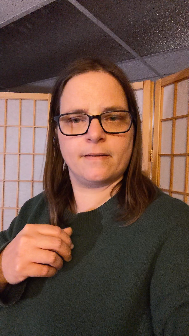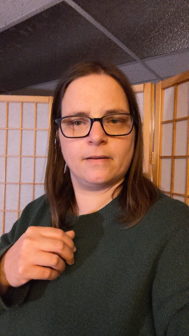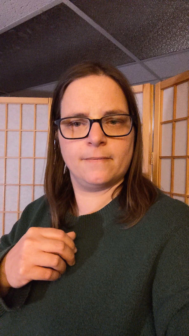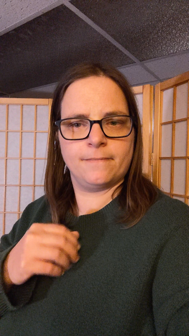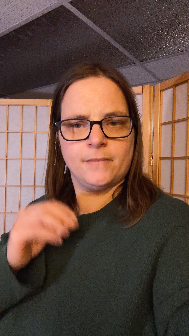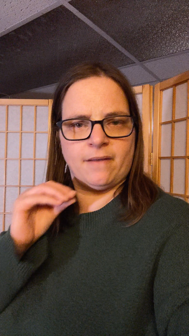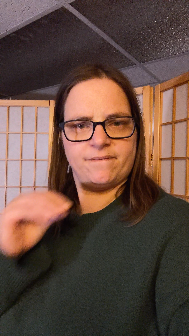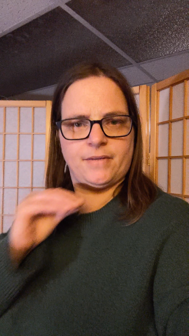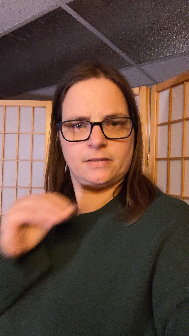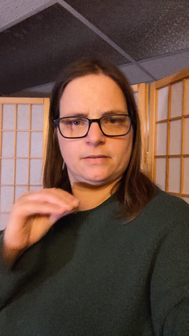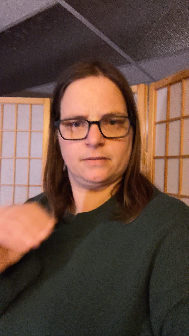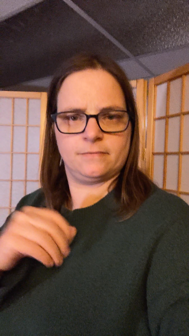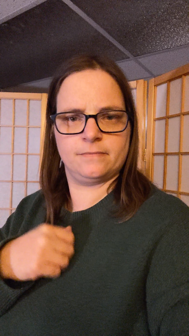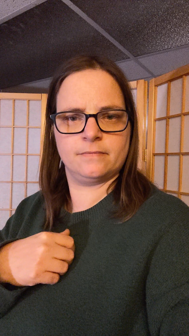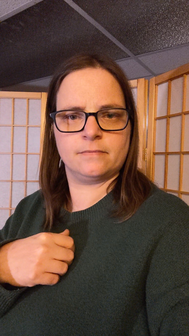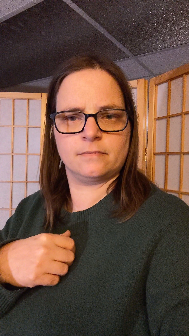fix